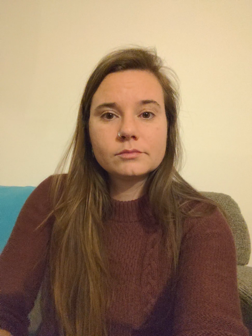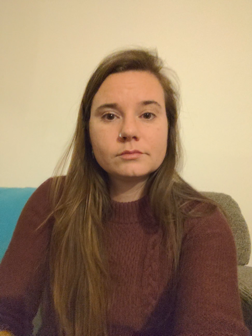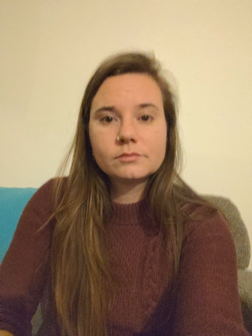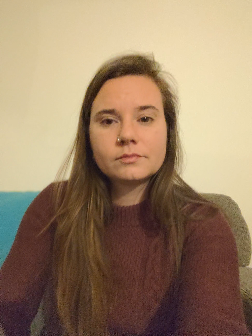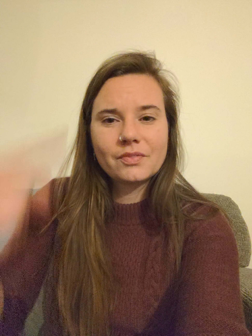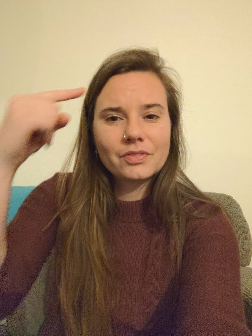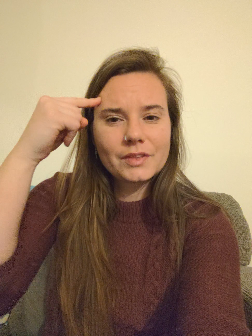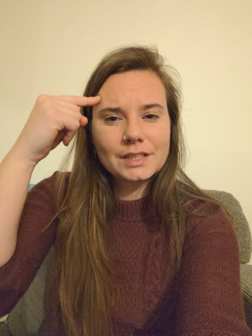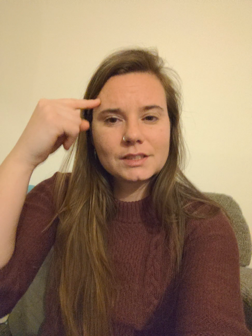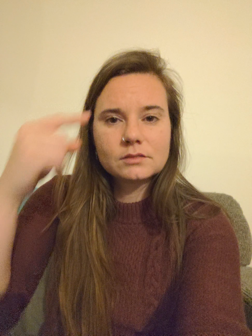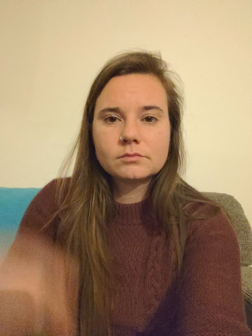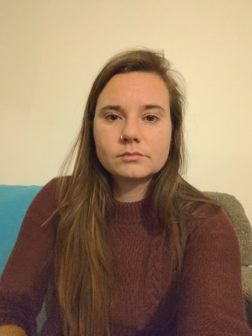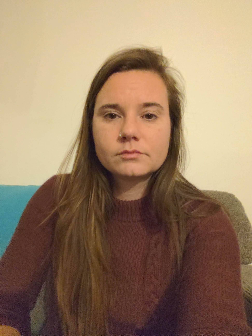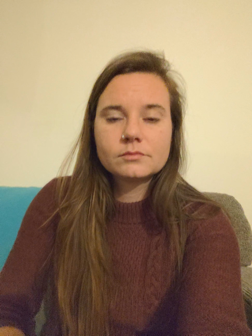think